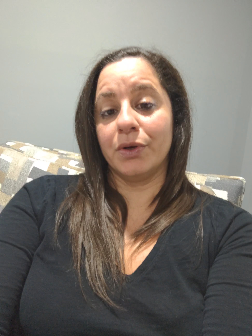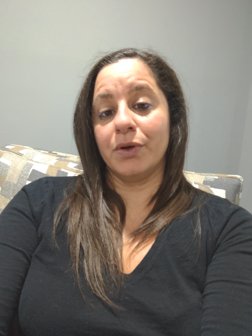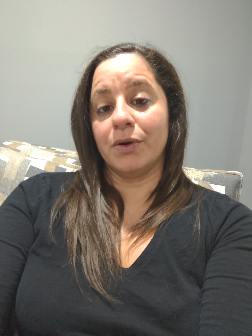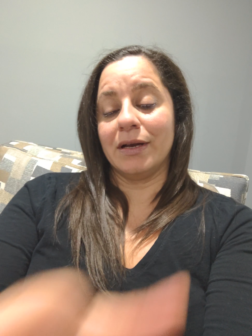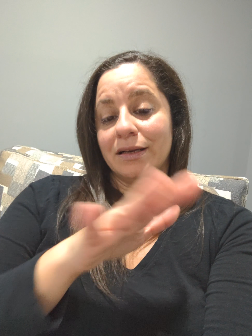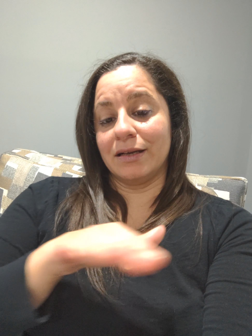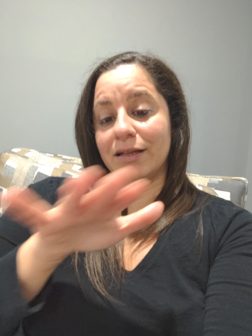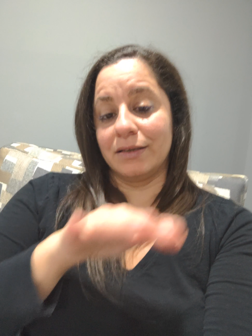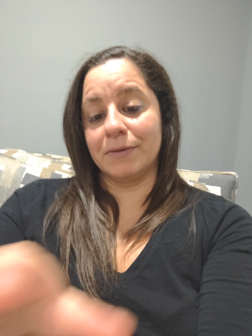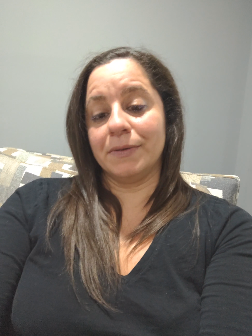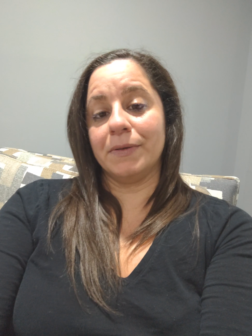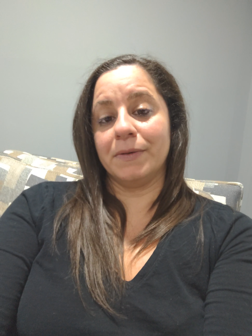clean